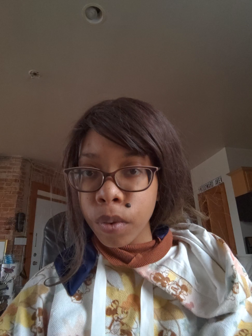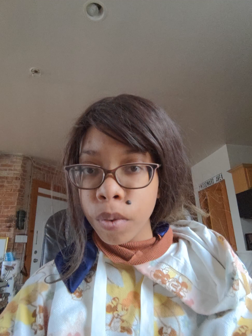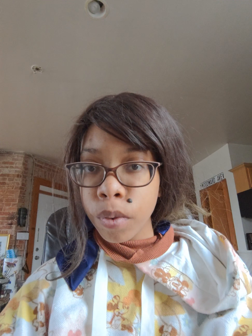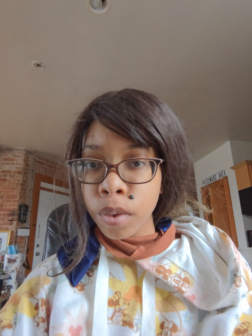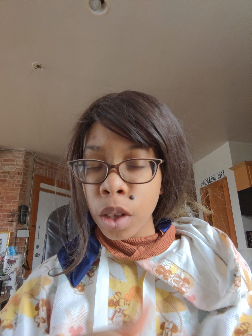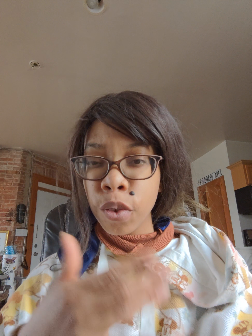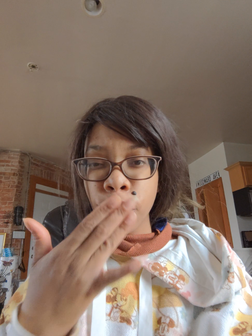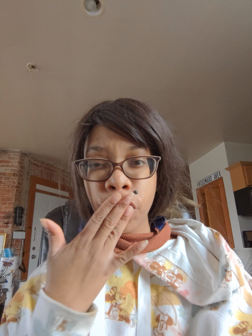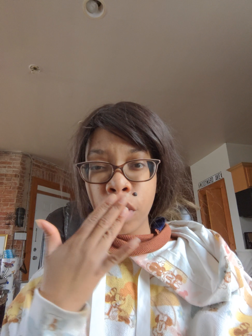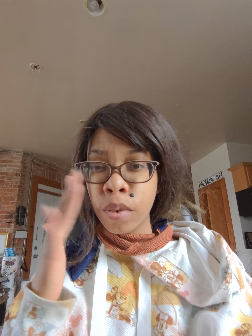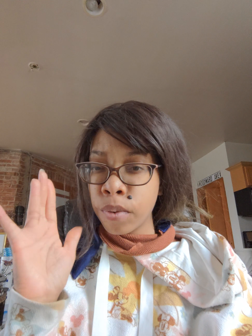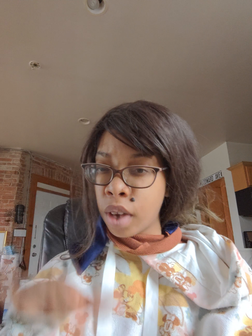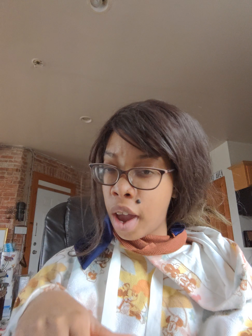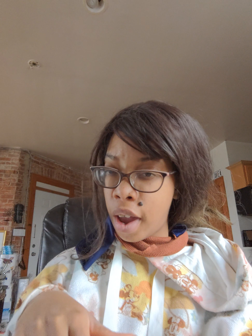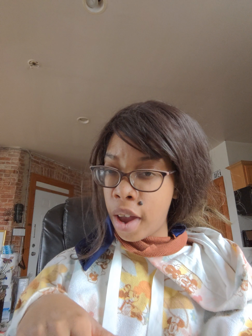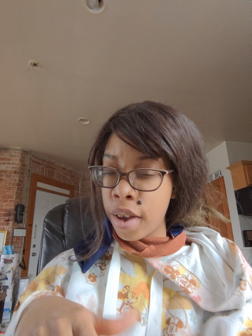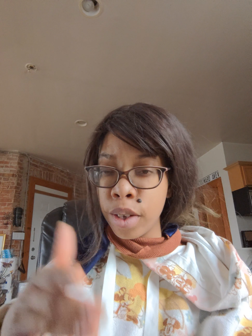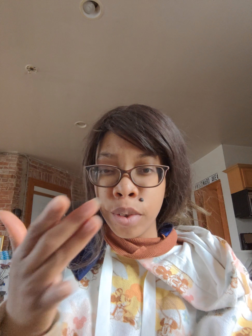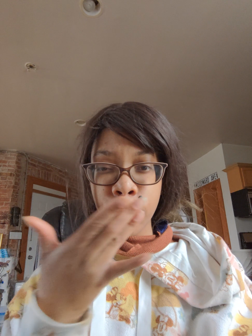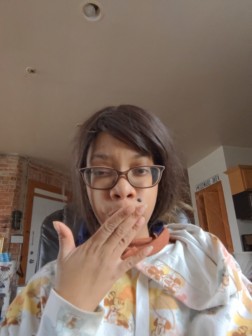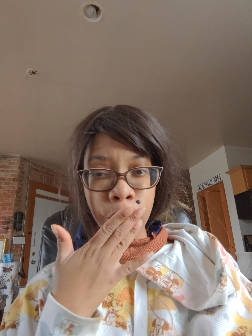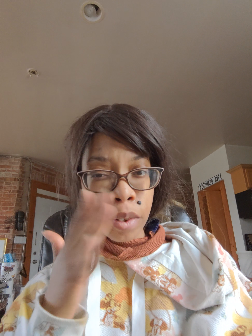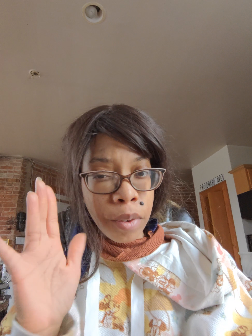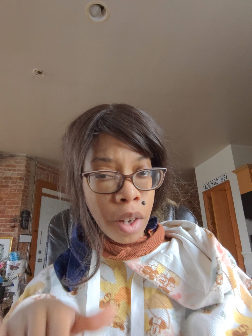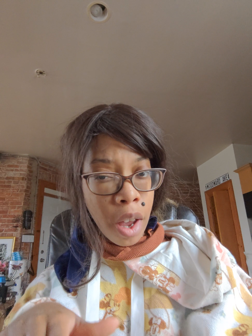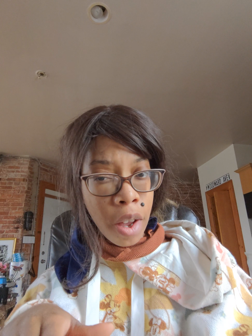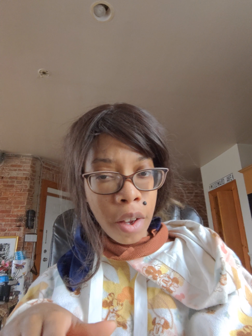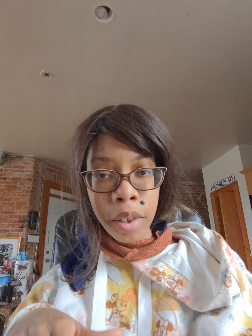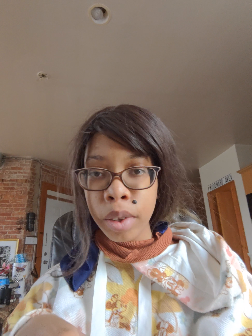bad